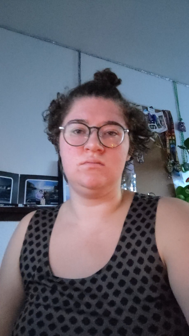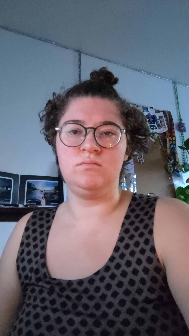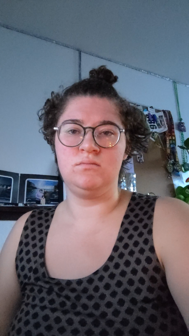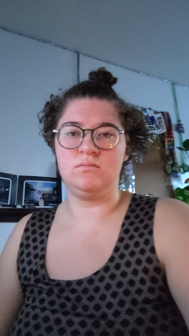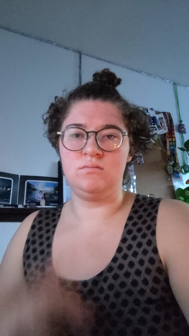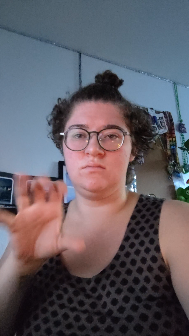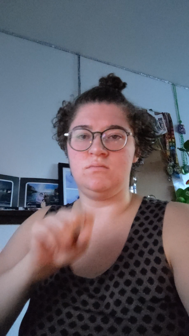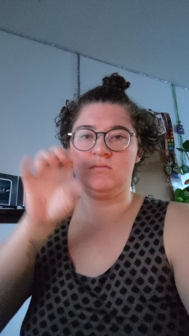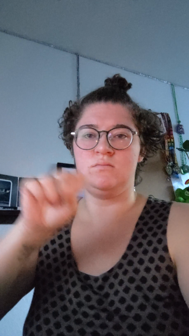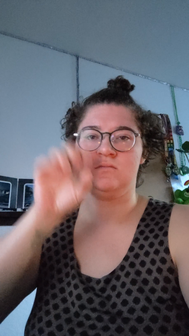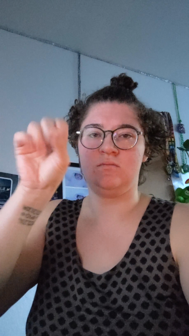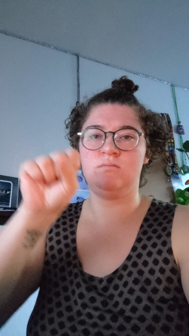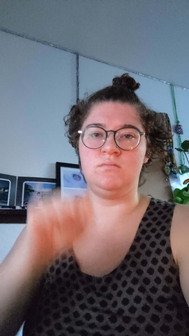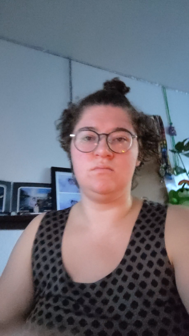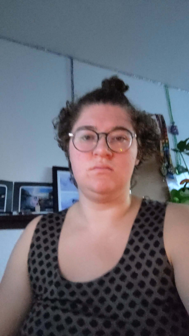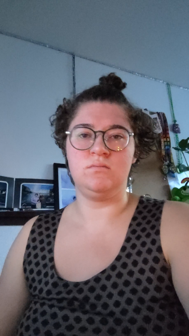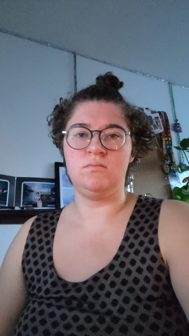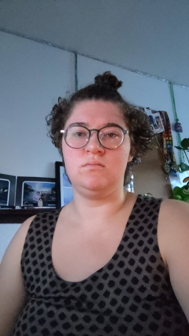ladder